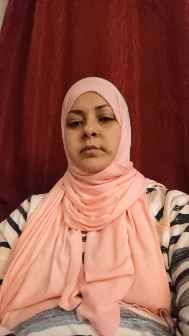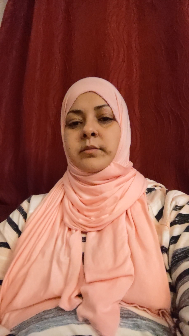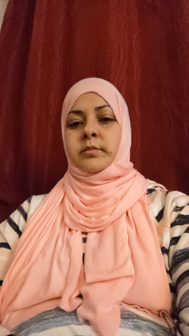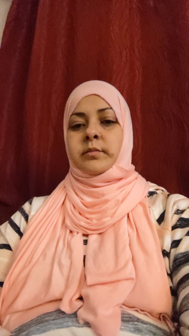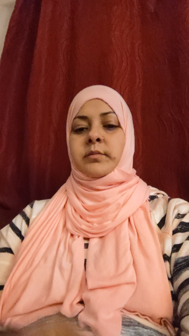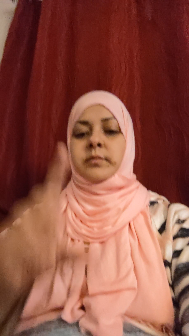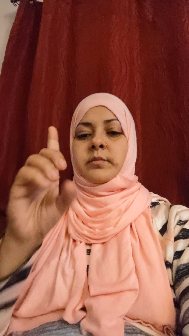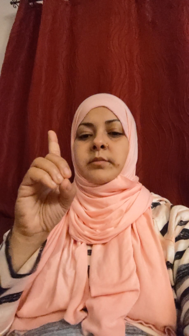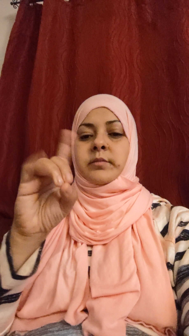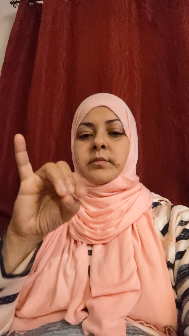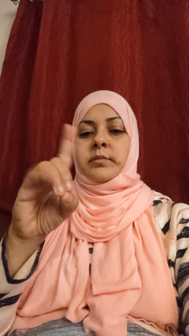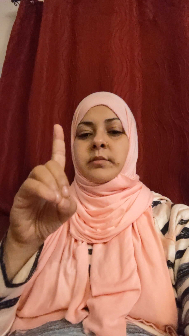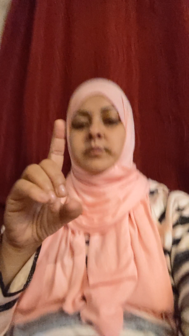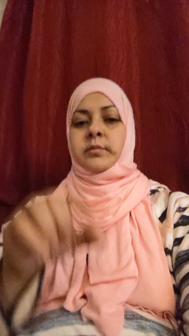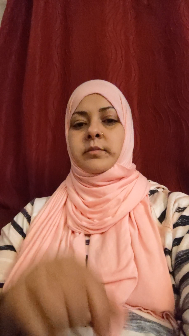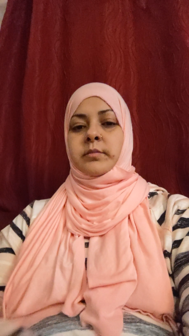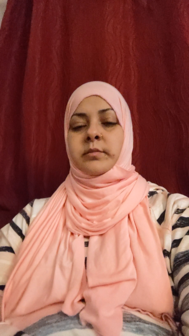did